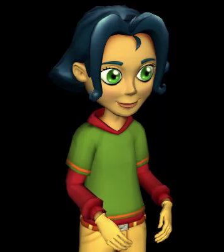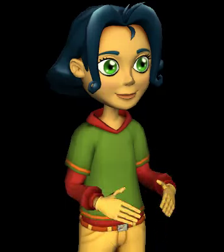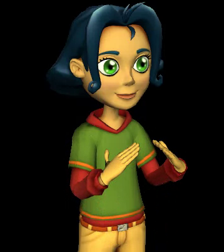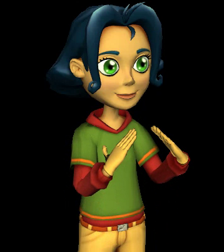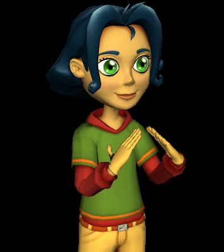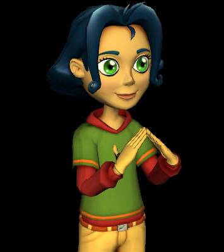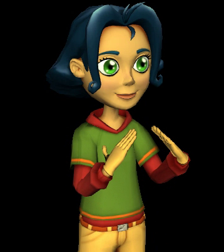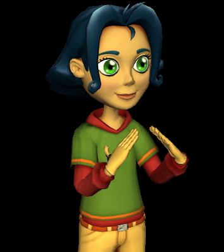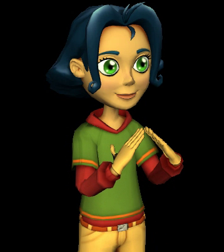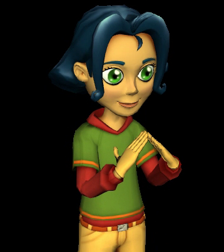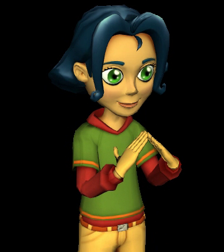بيت